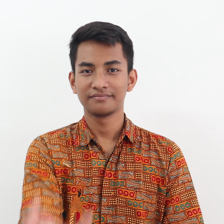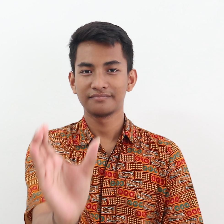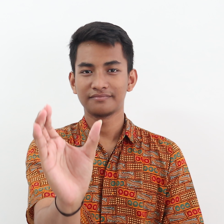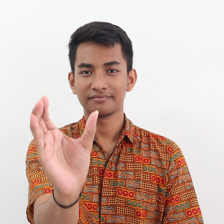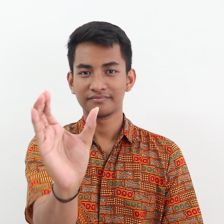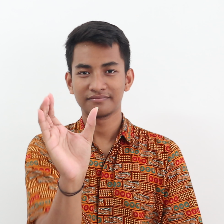U